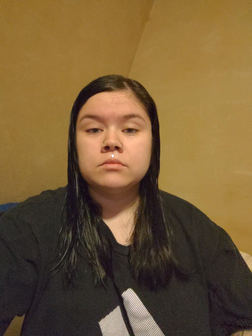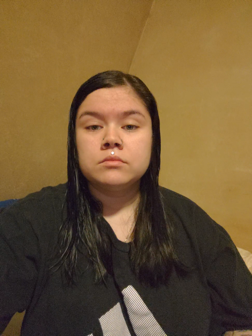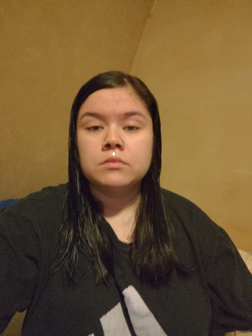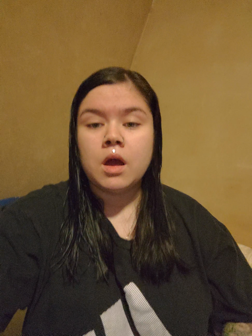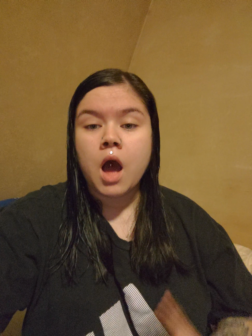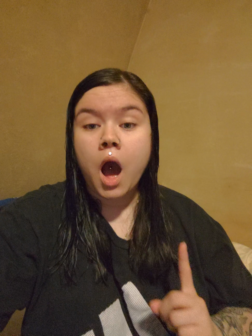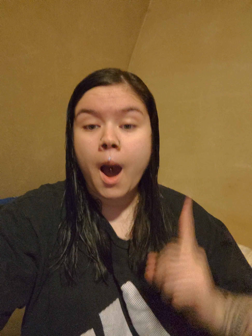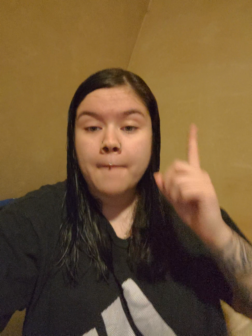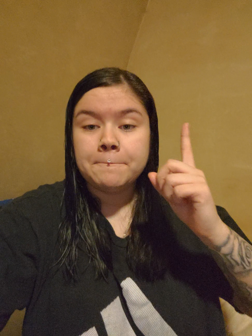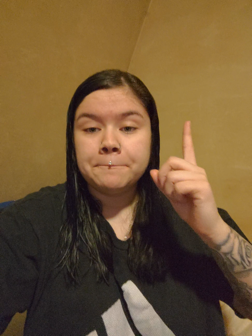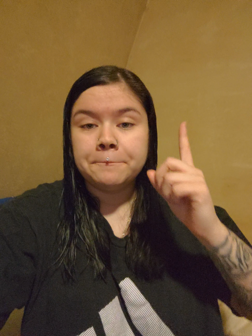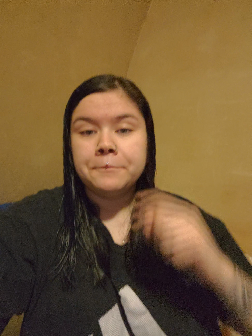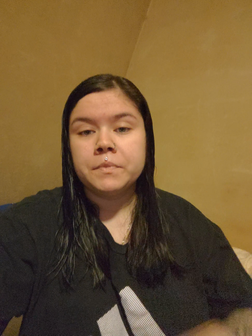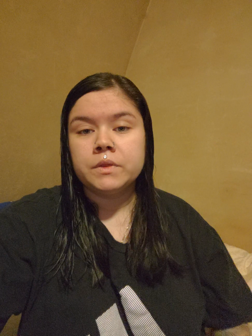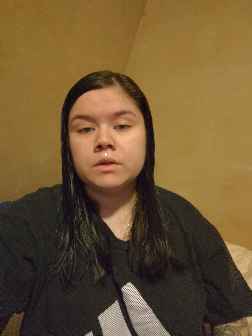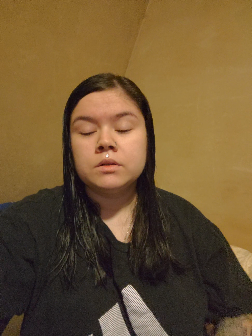up